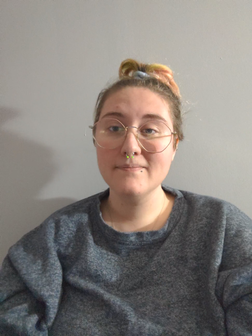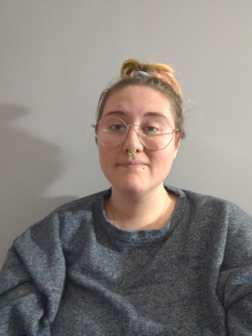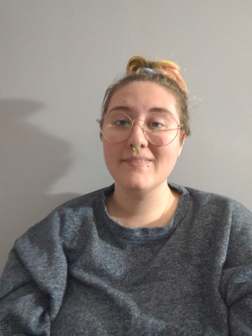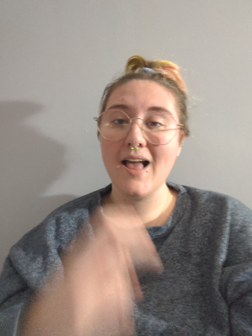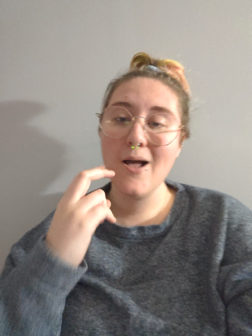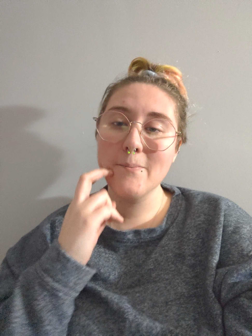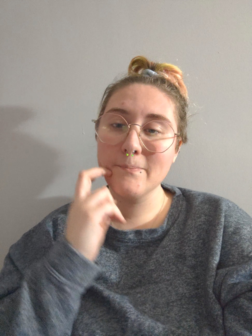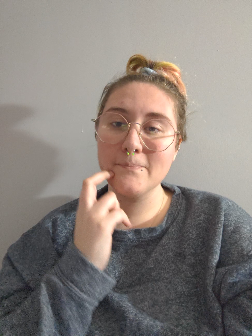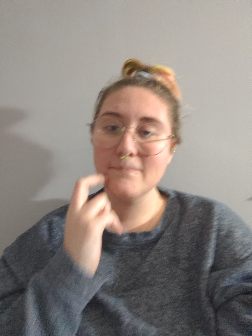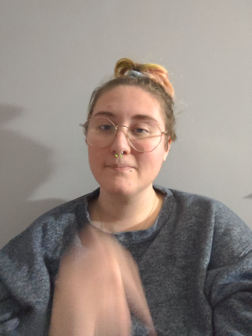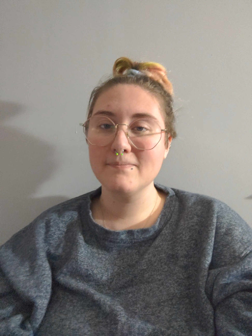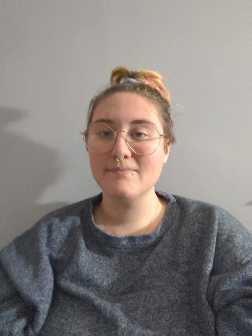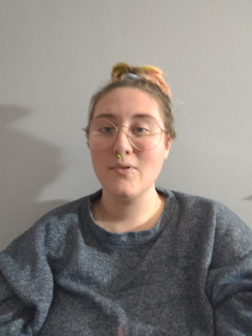gum